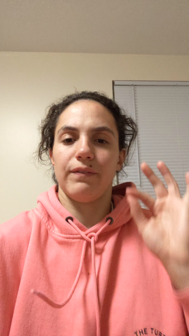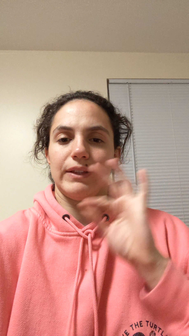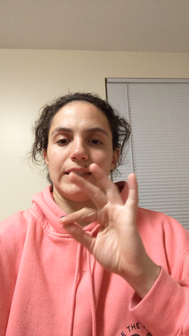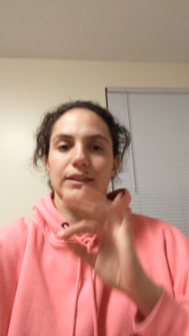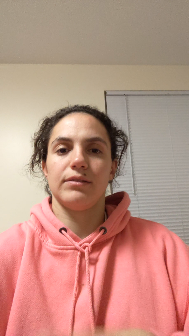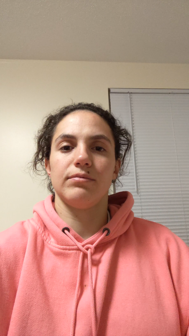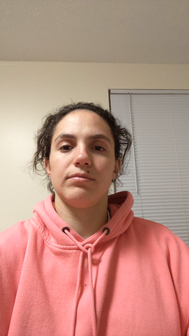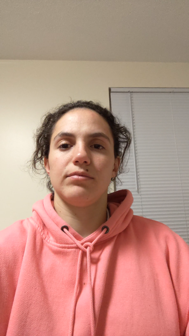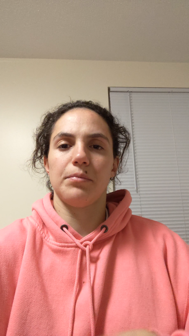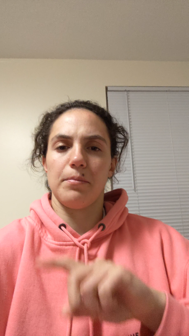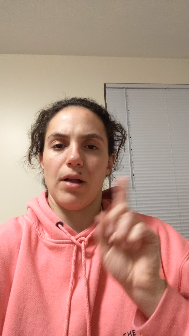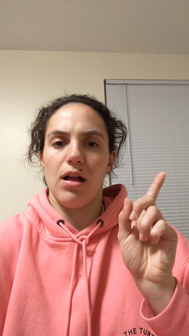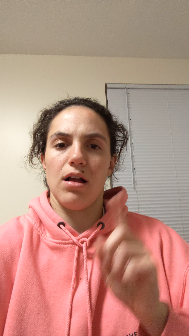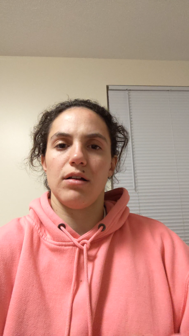but